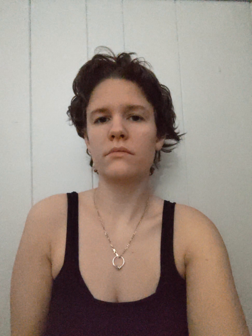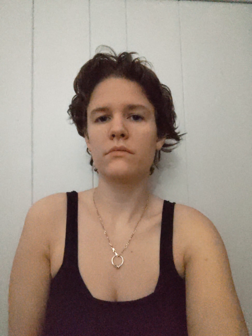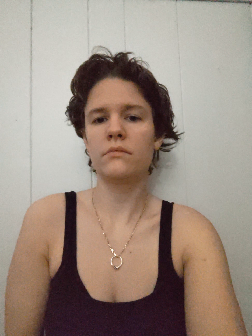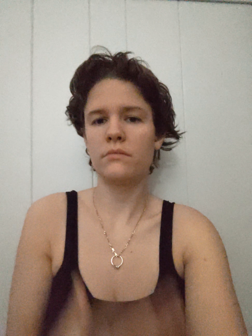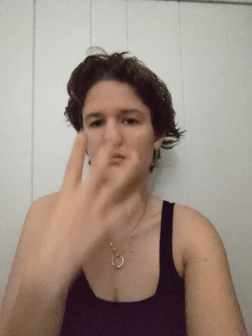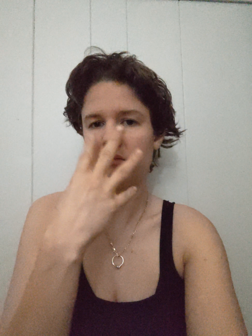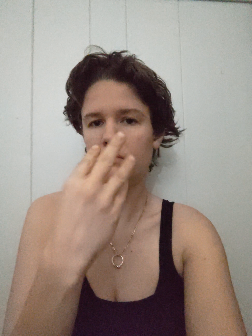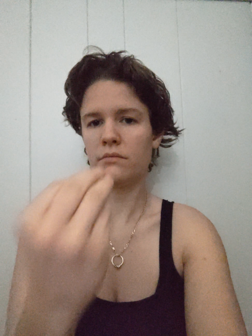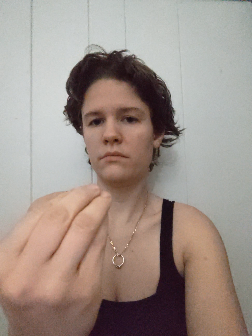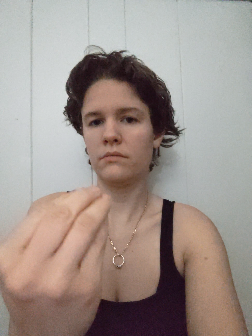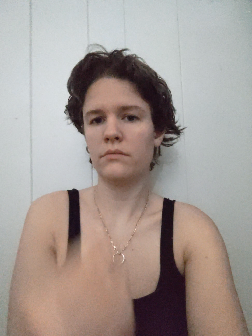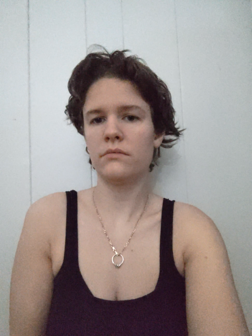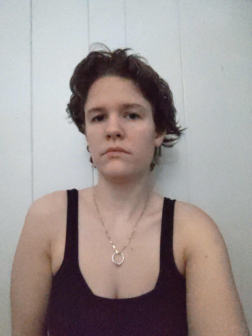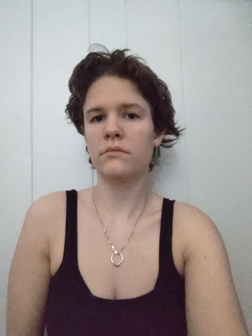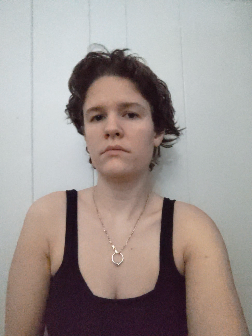wolf